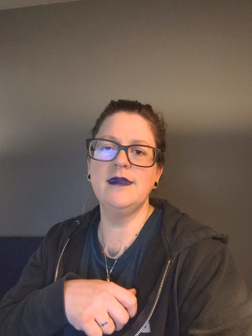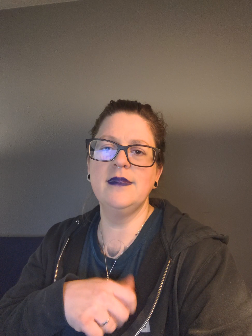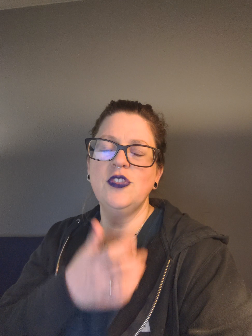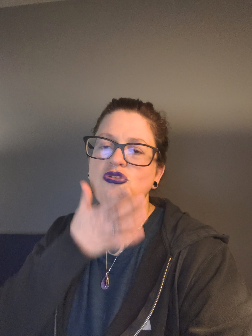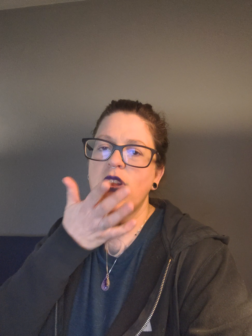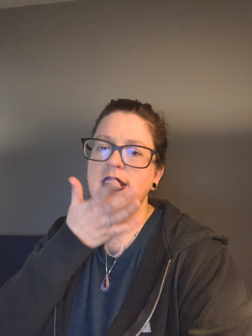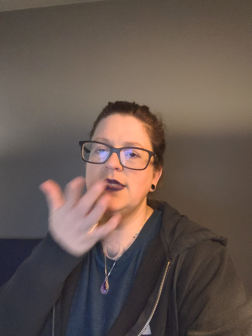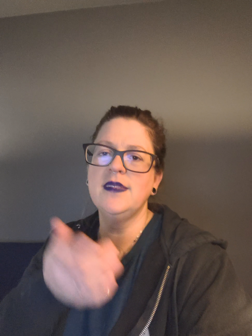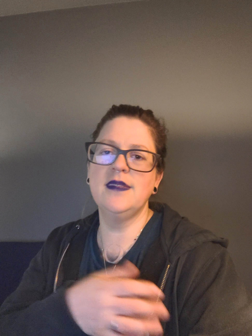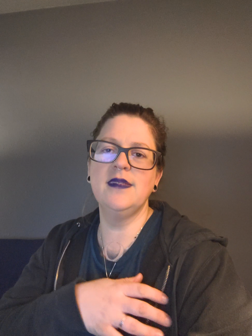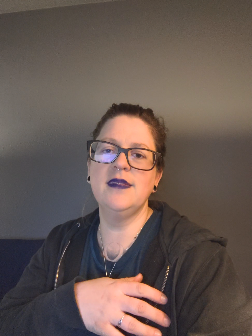grass